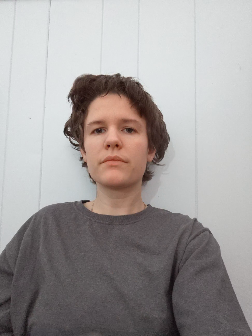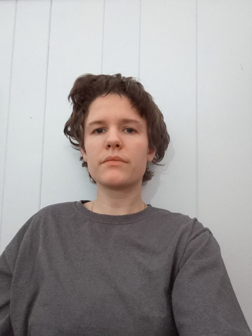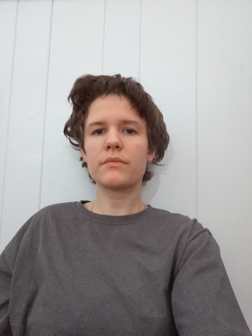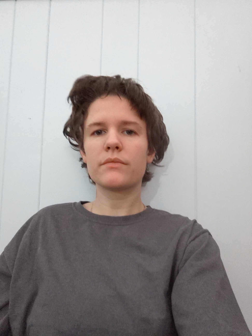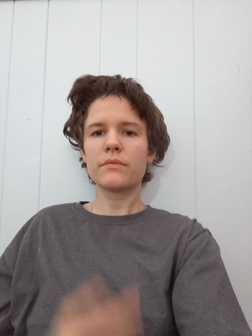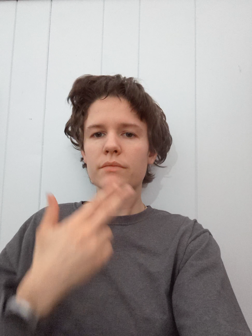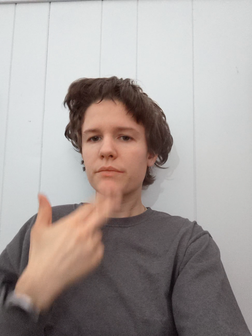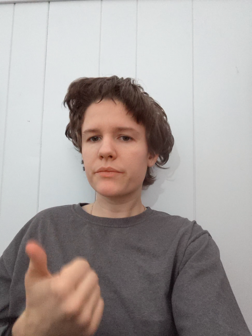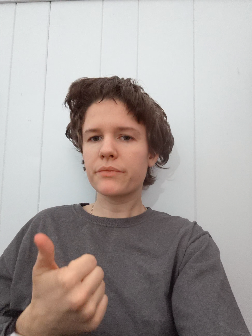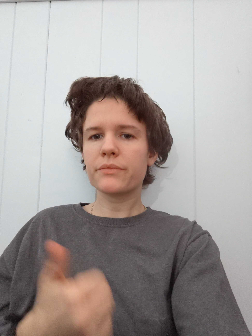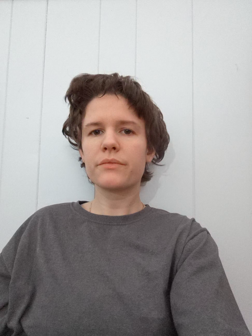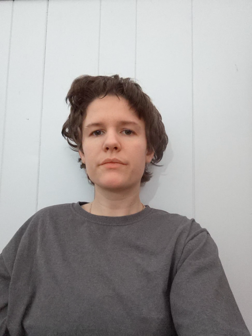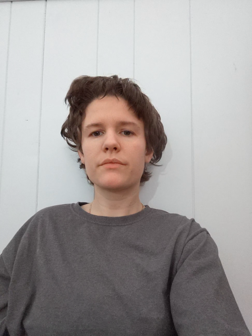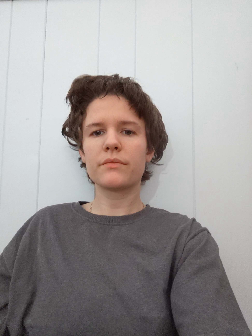cute